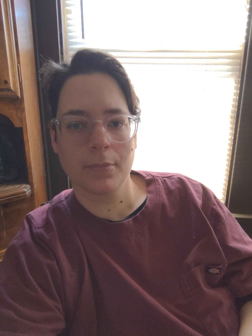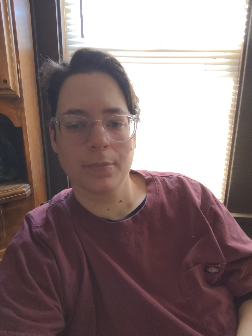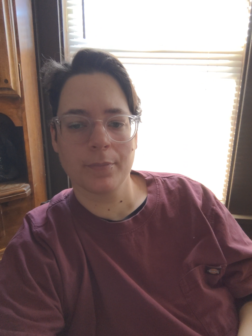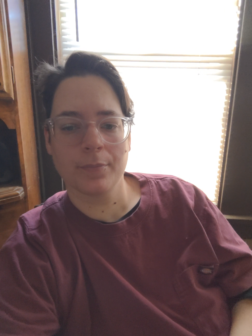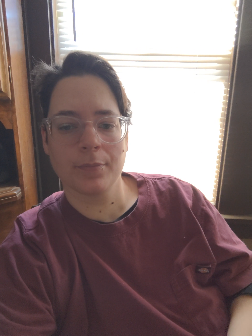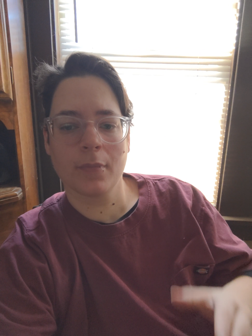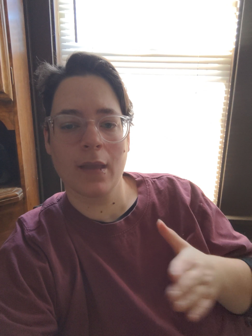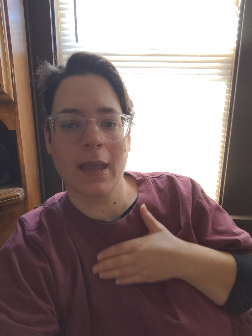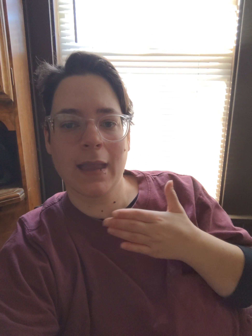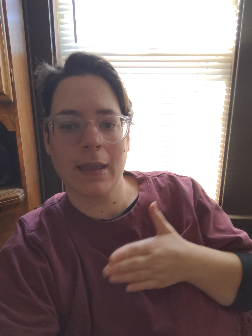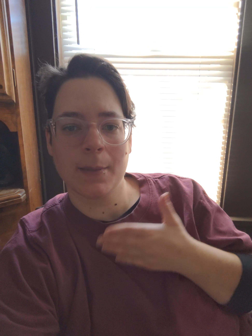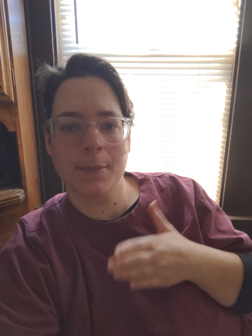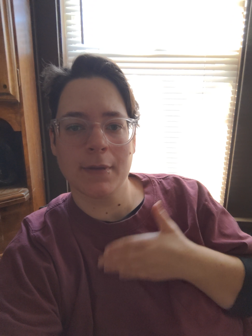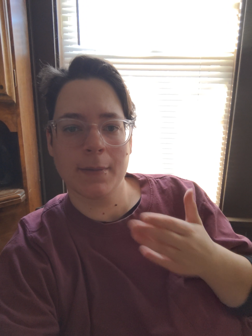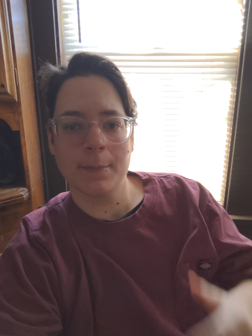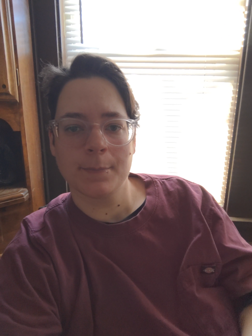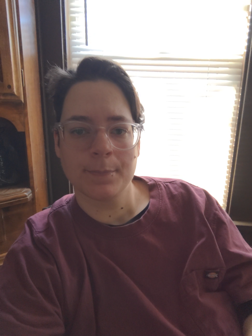happy